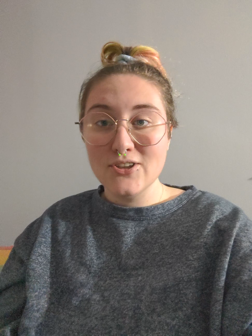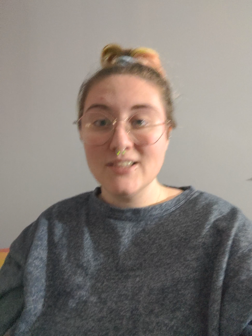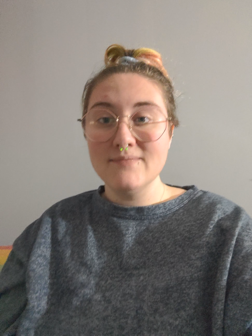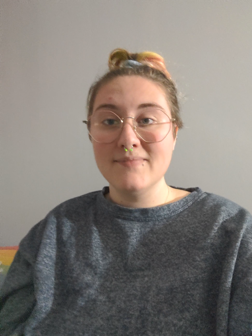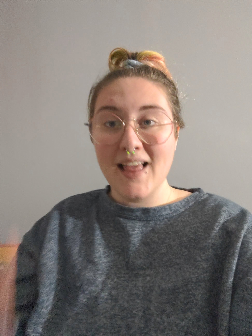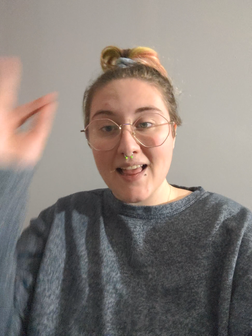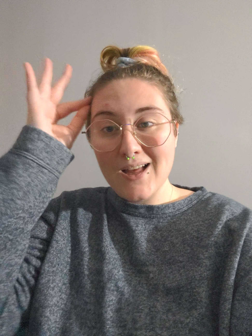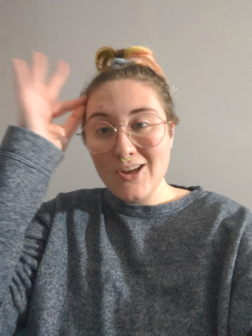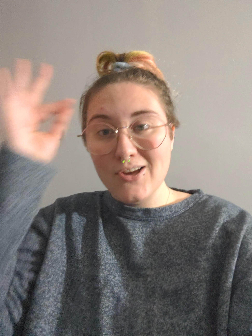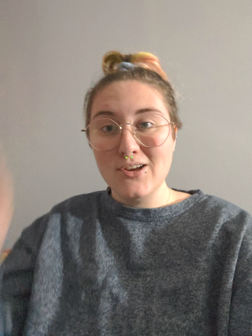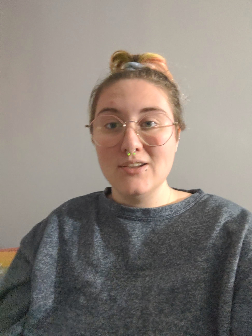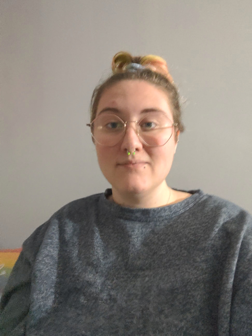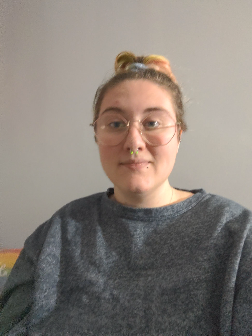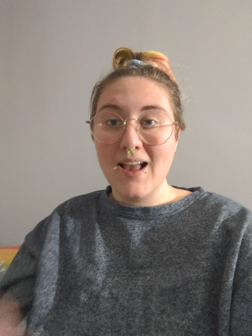hair